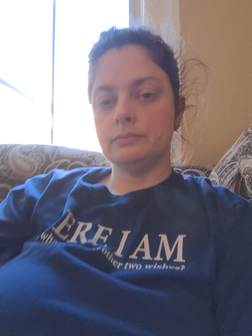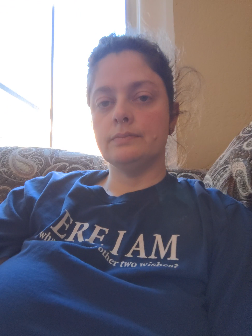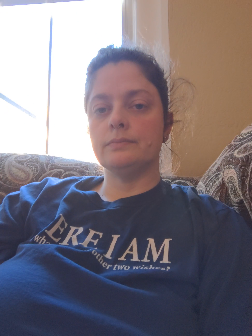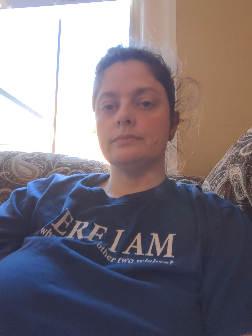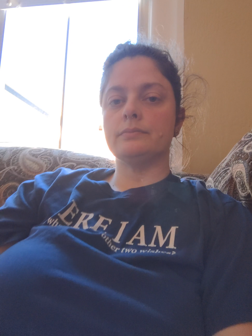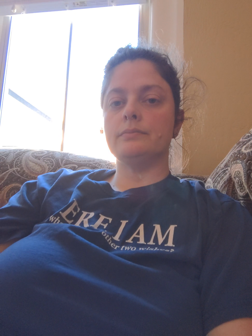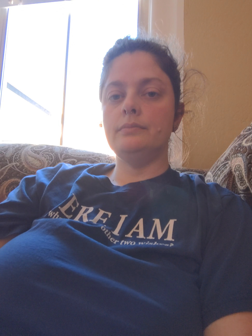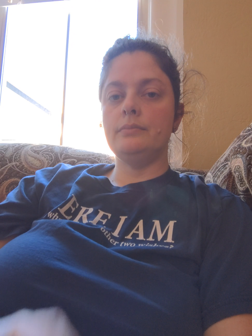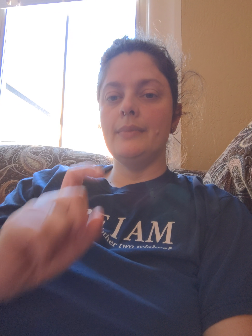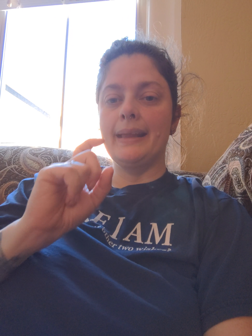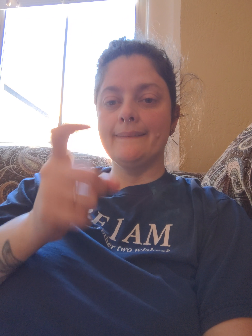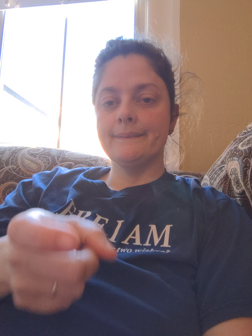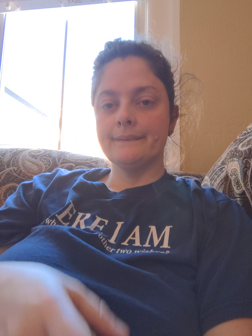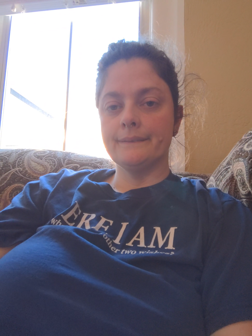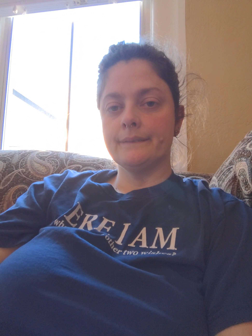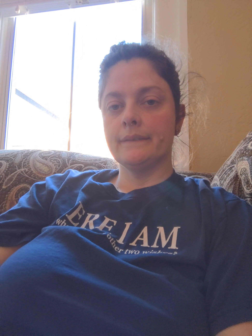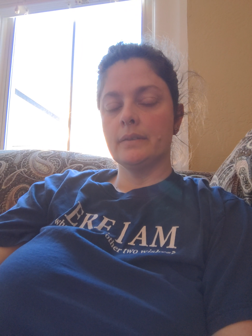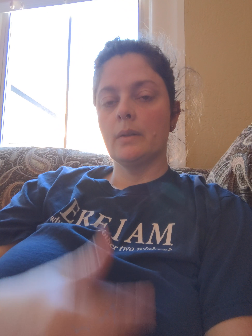gift